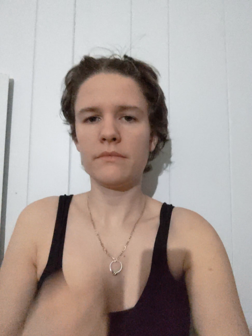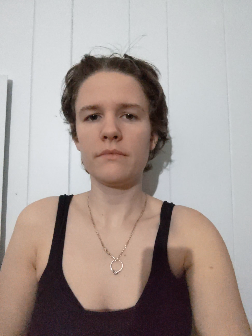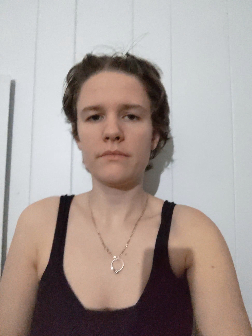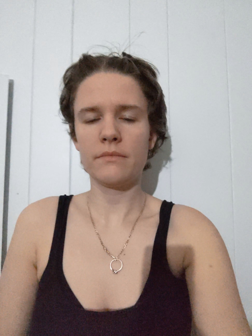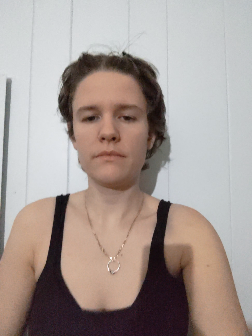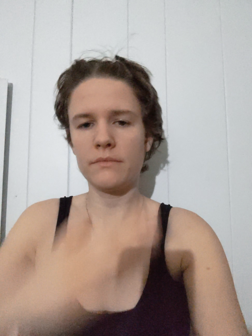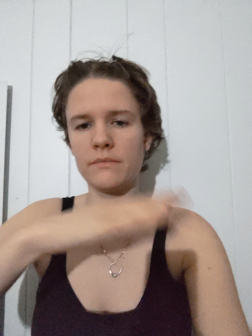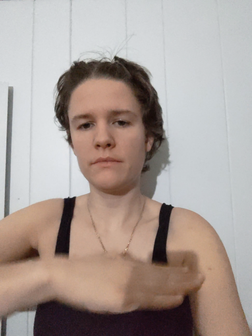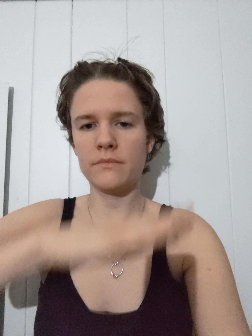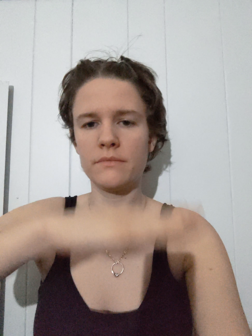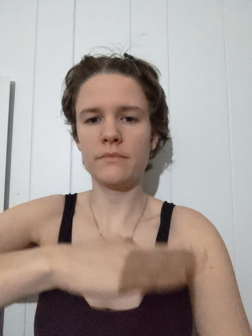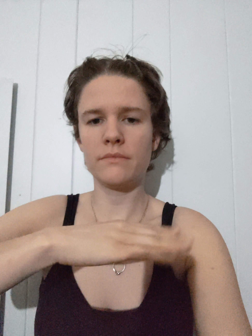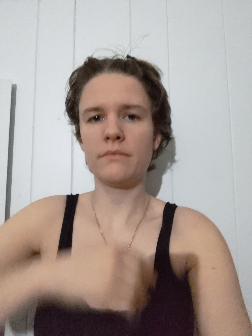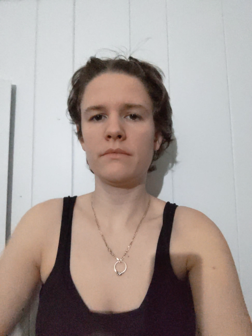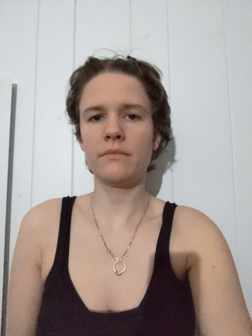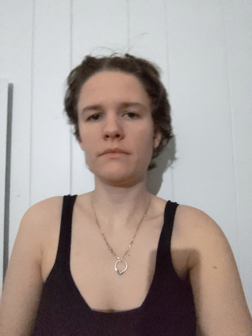table